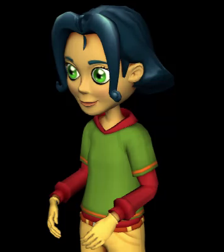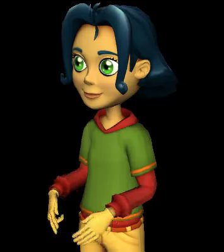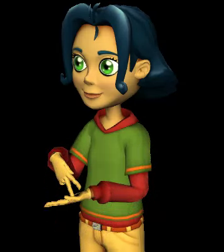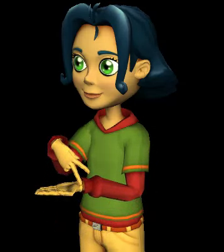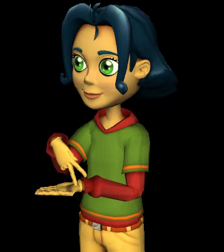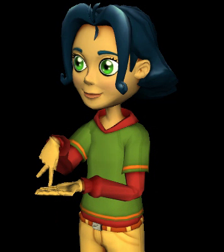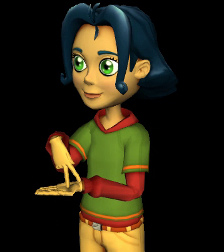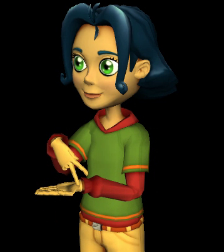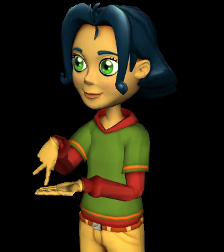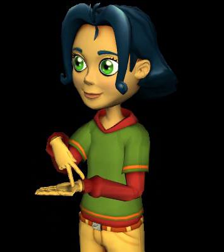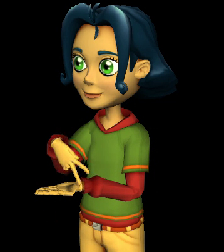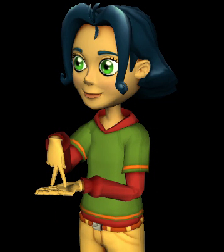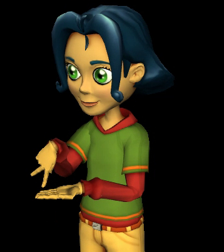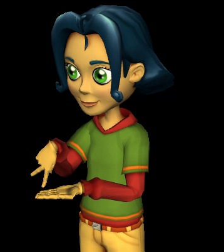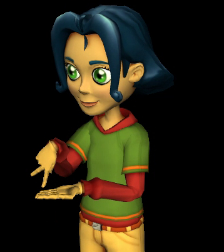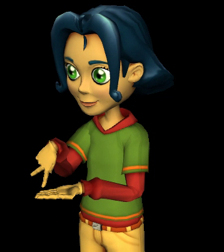رقص